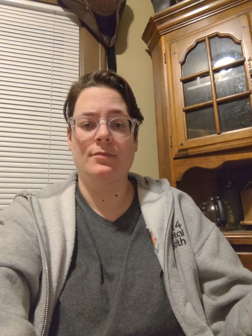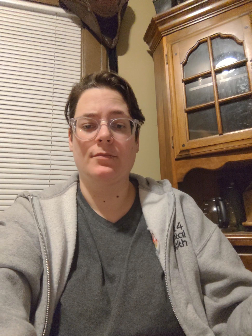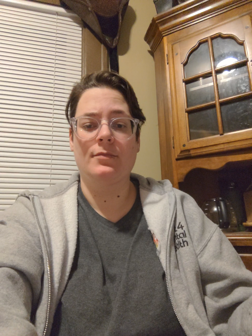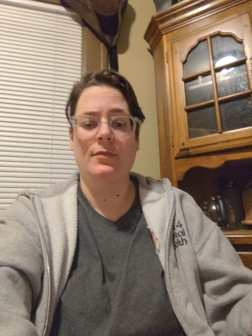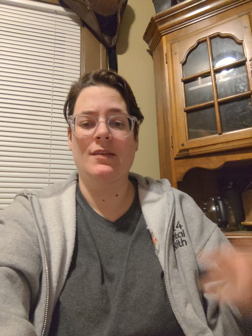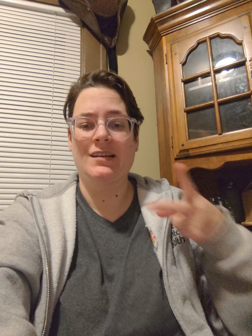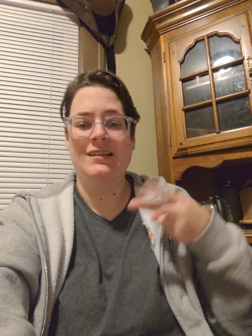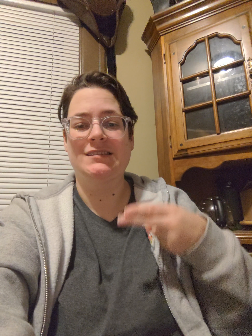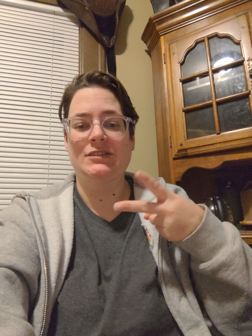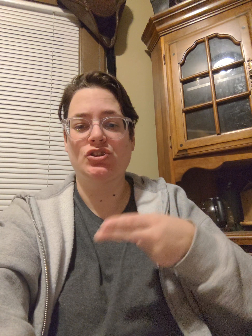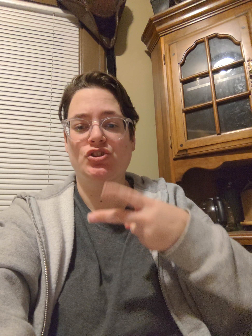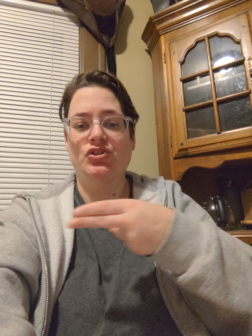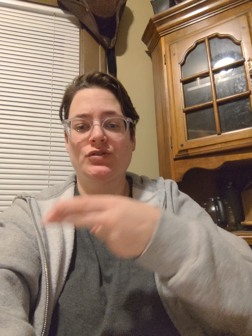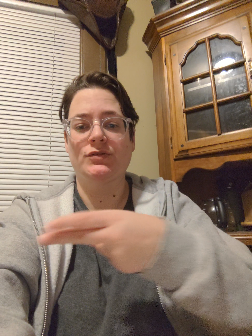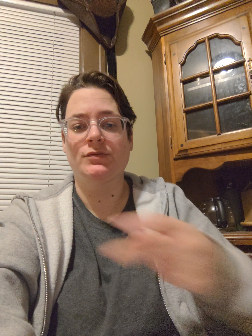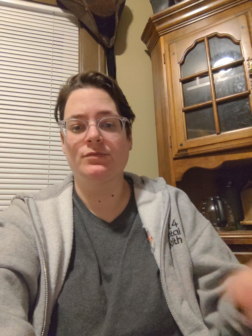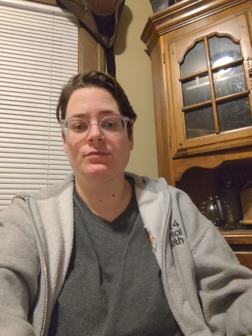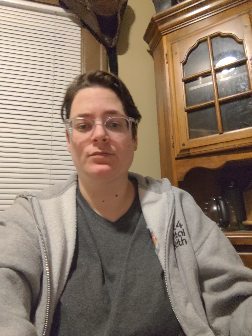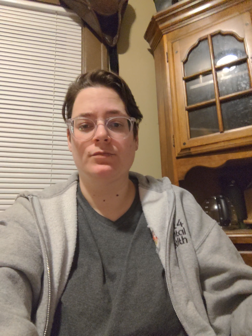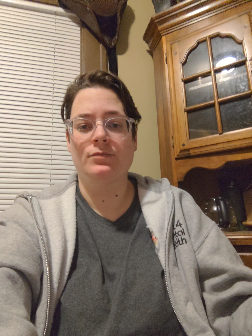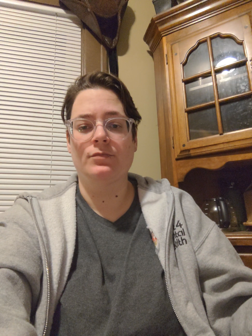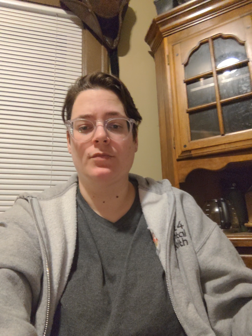scissors